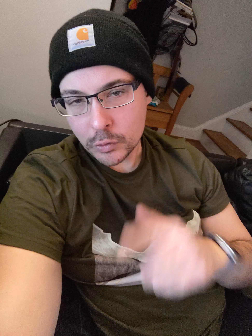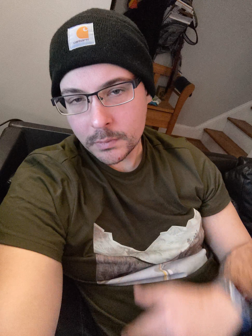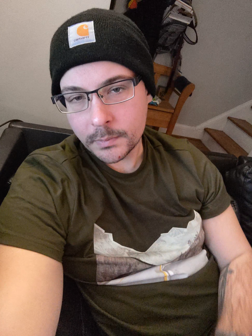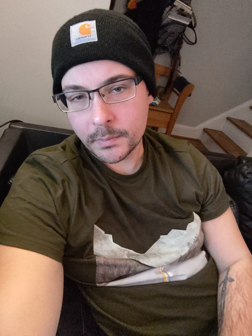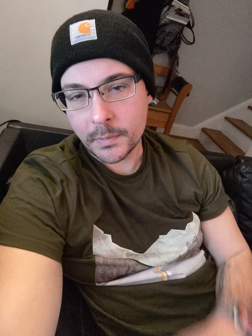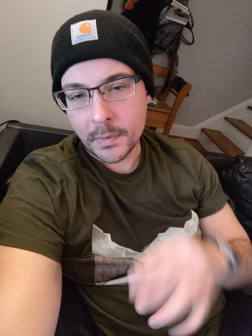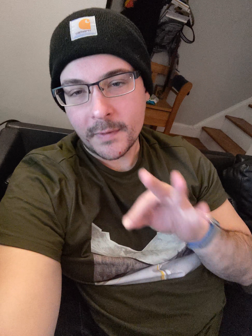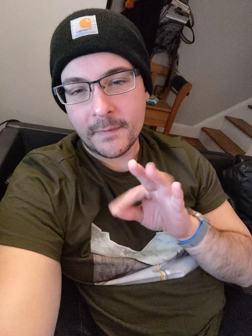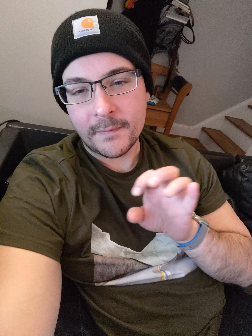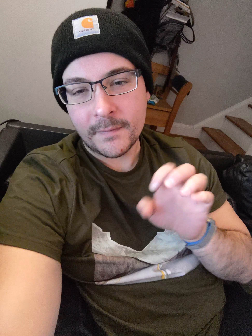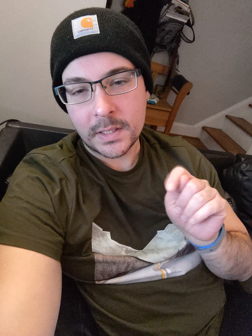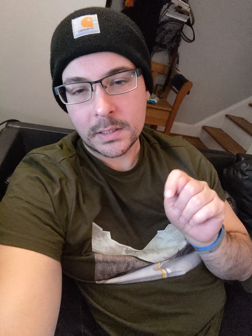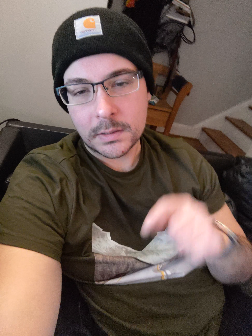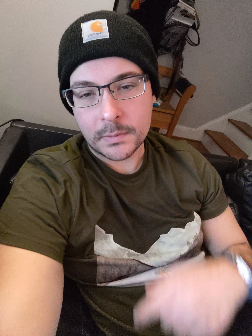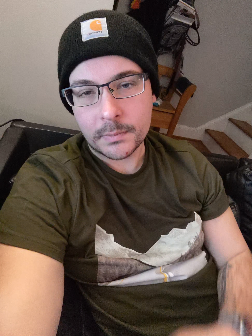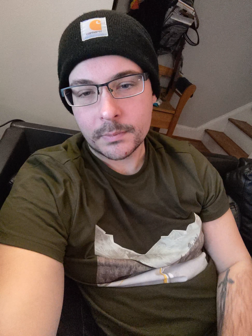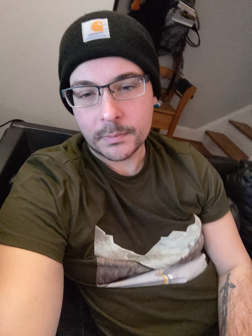feet